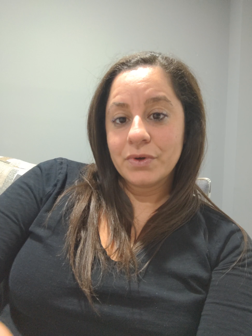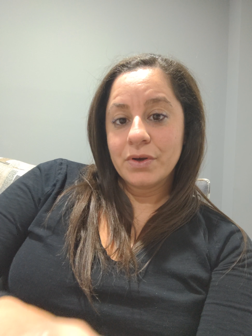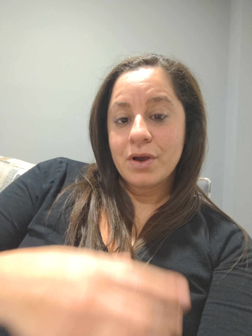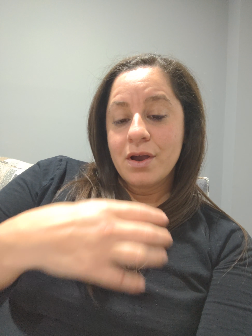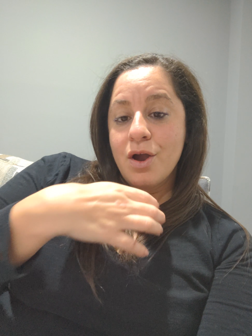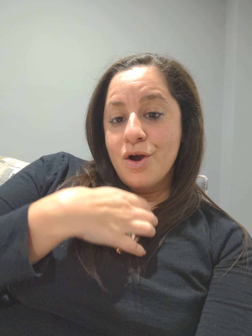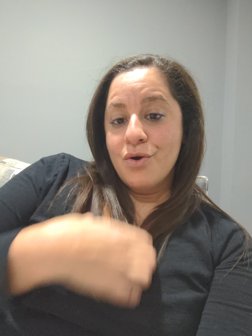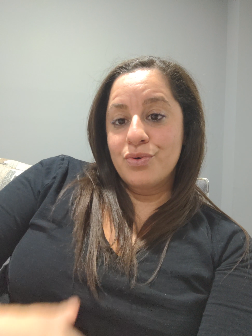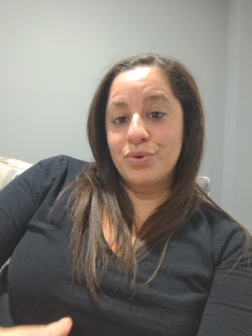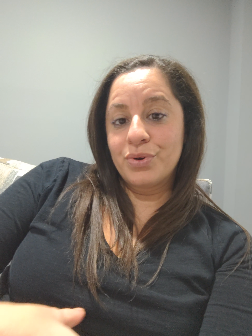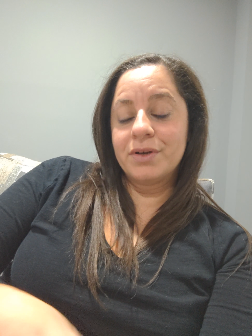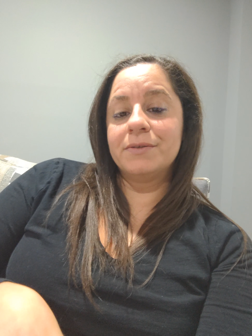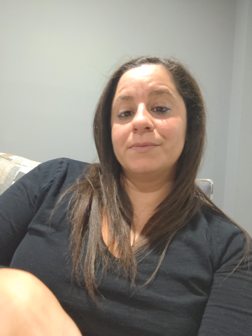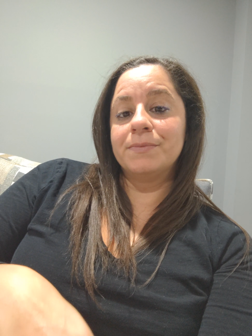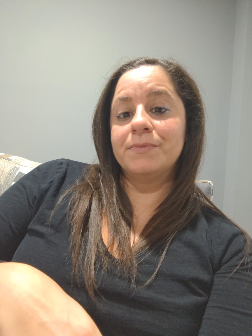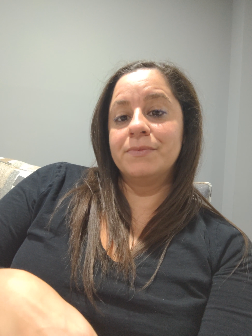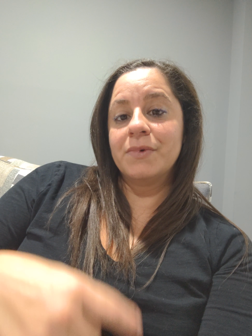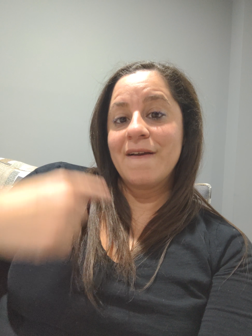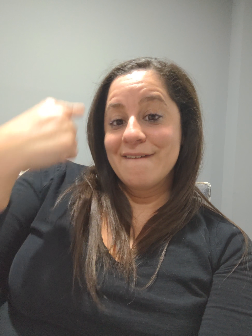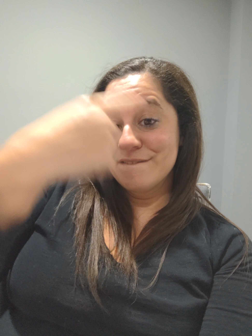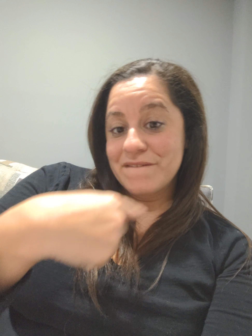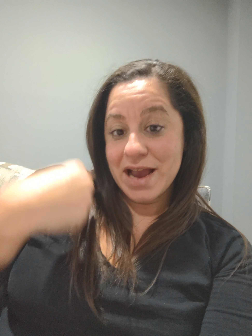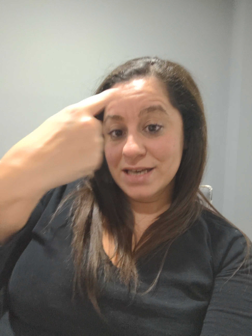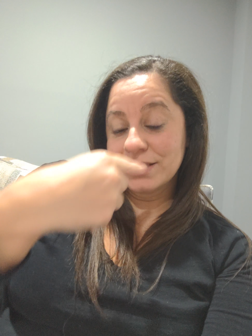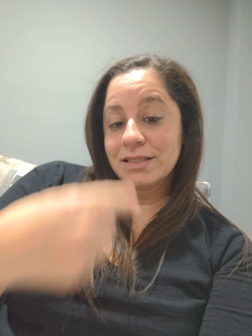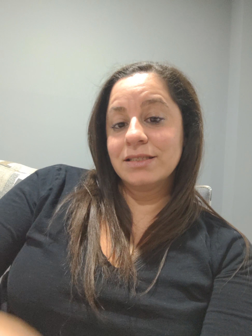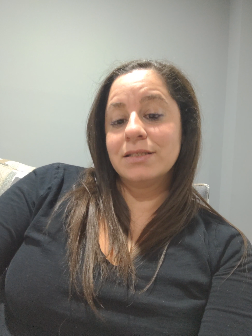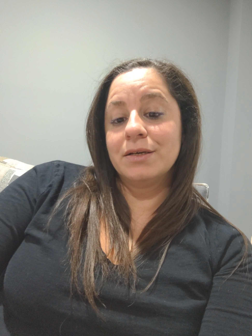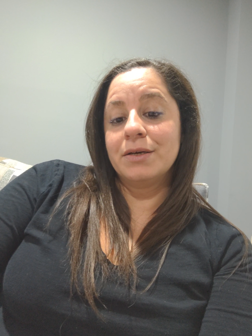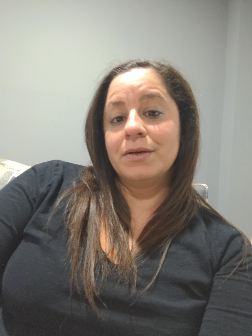face